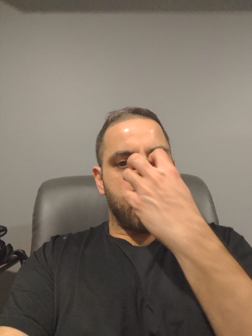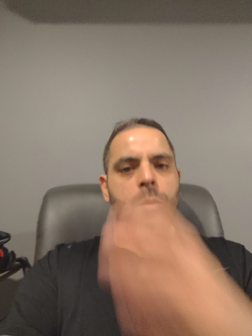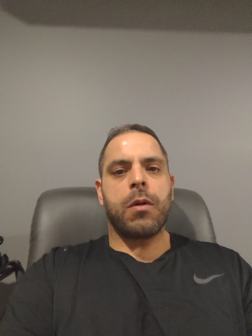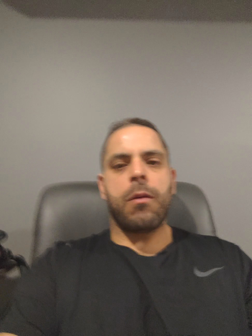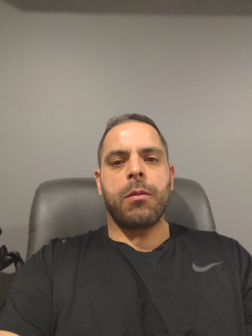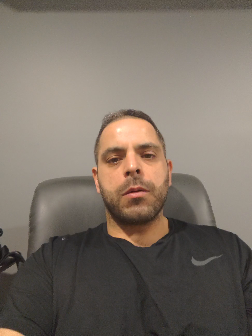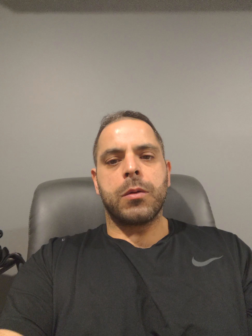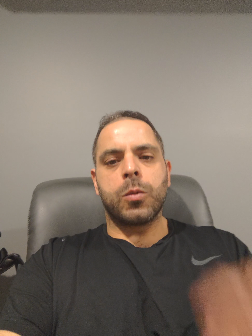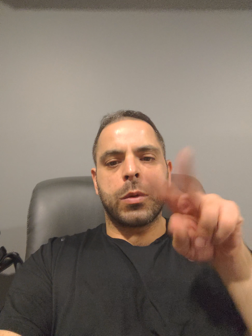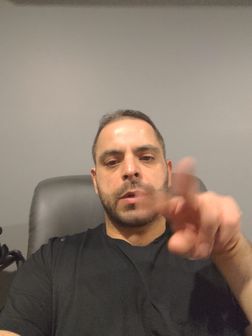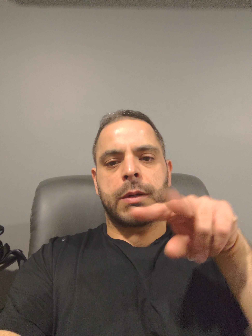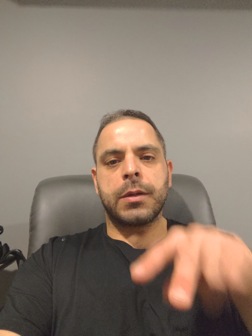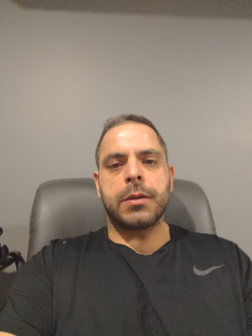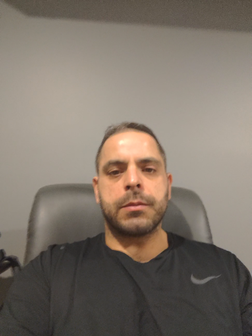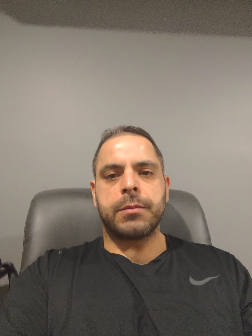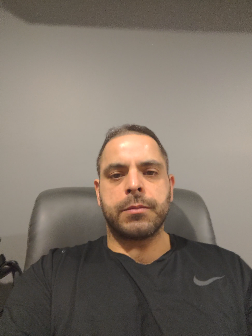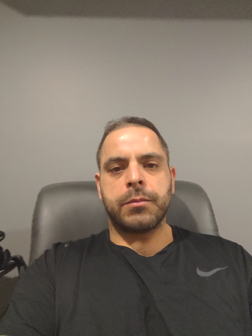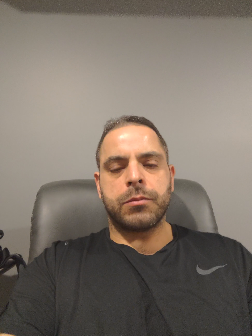read